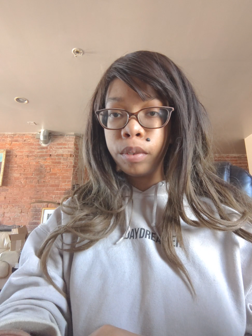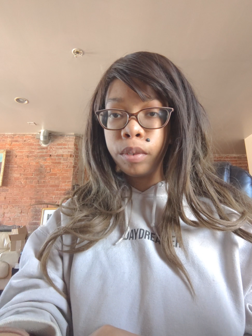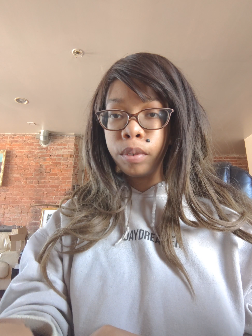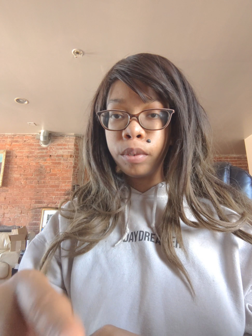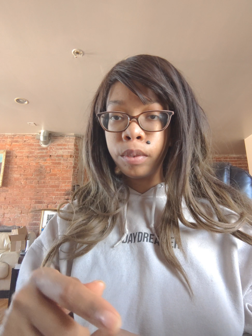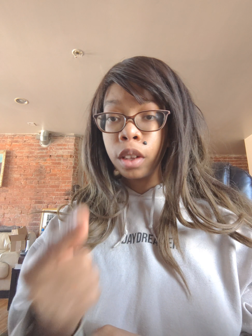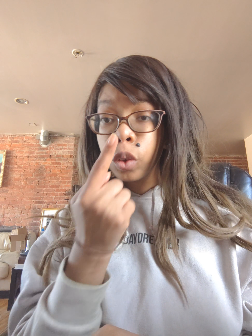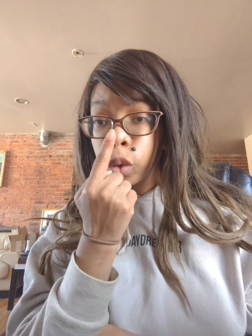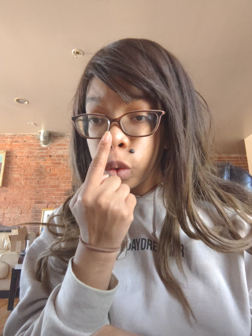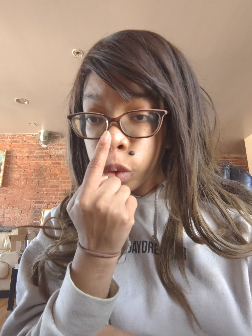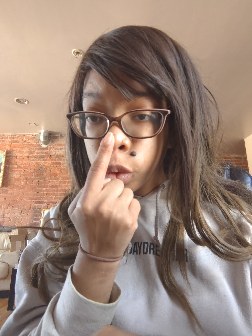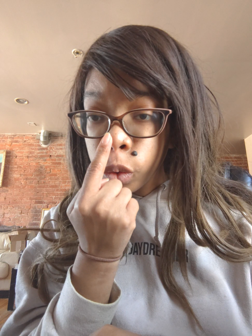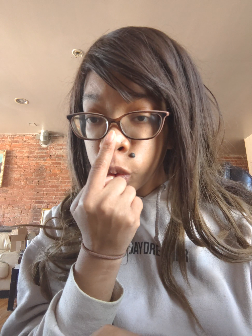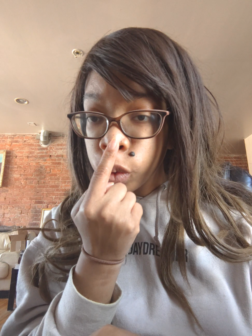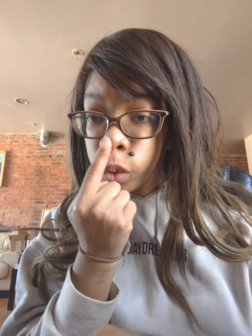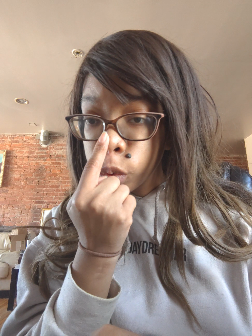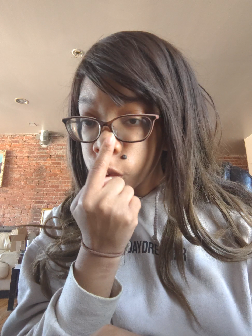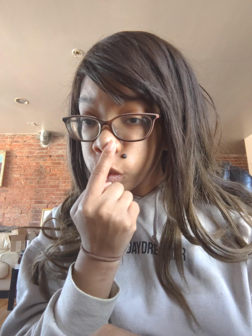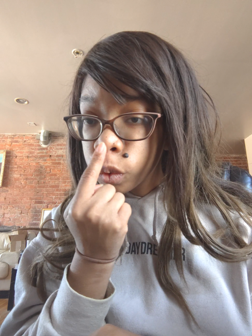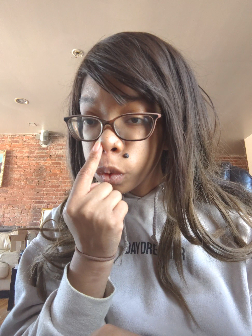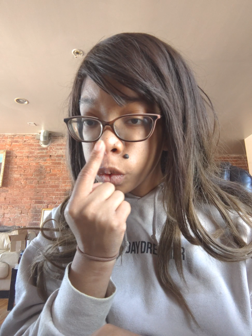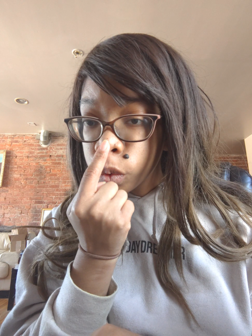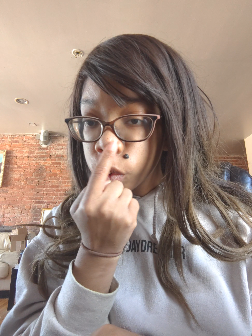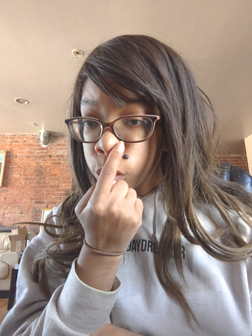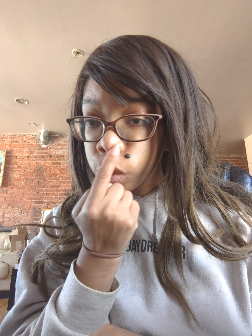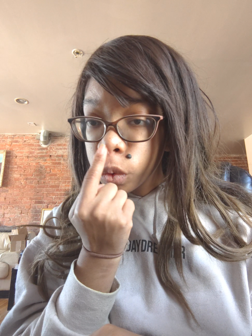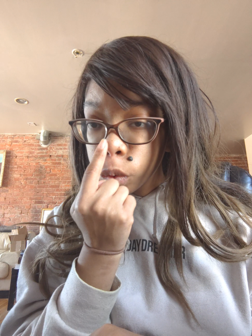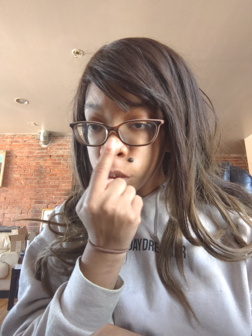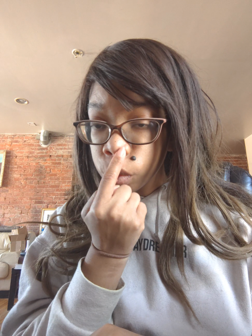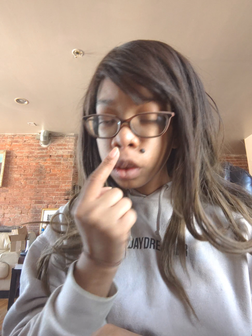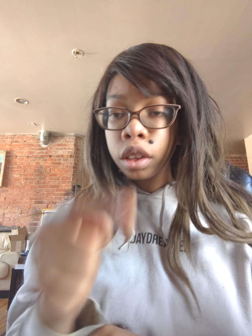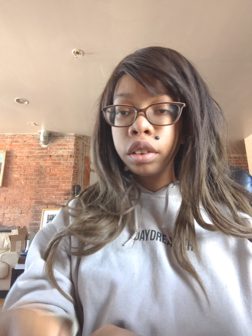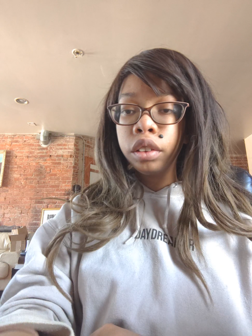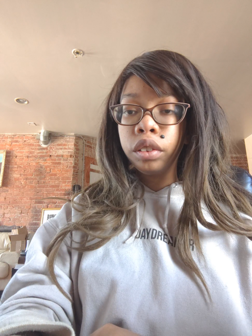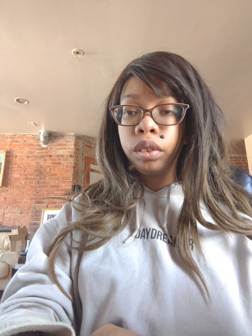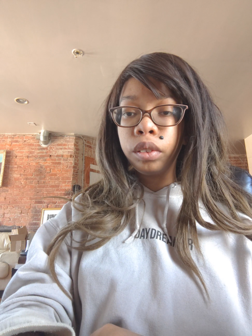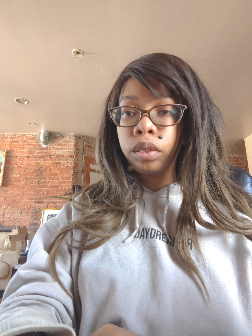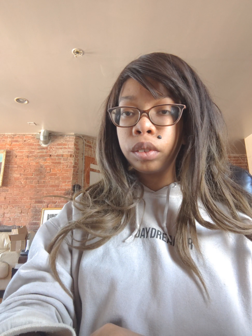nose